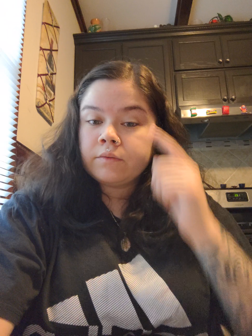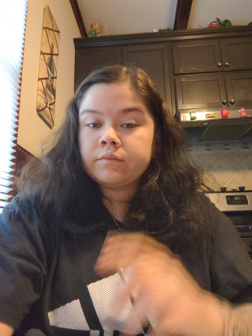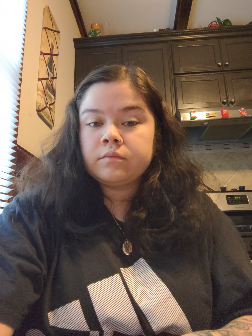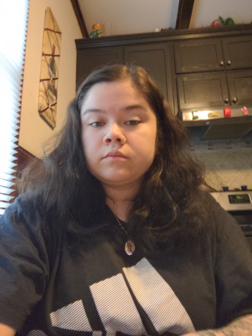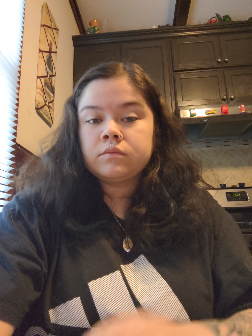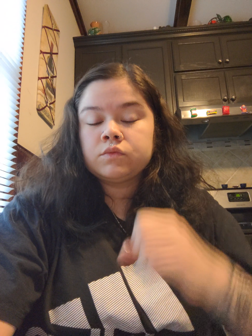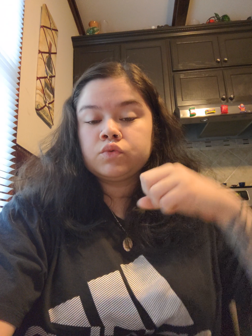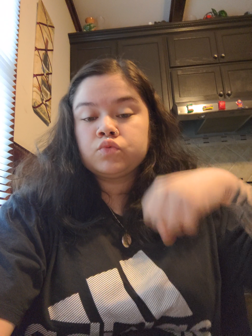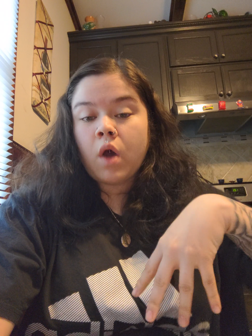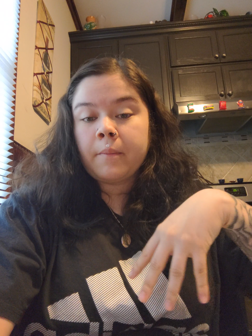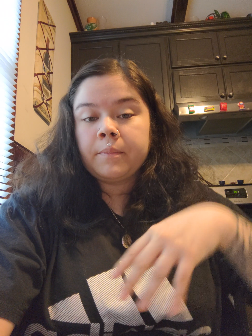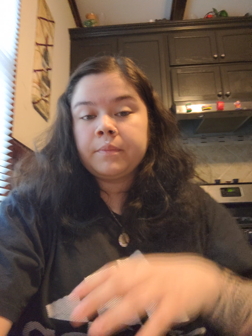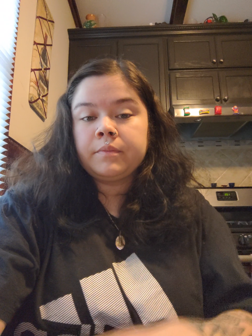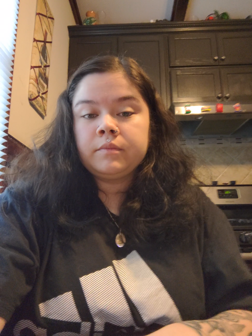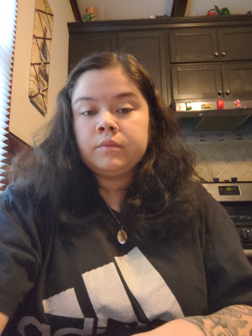drop